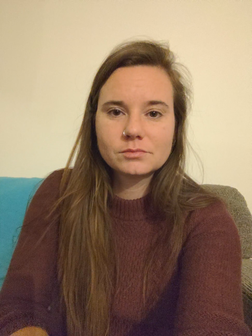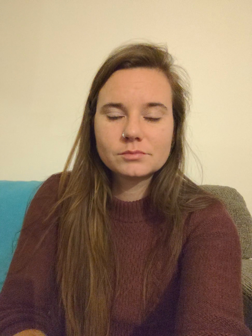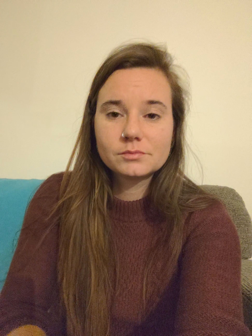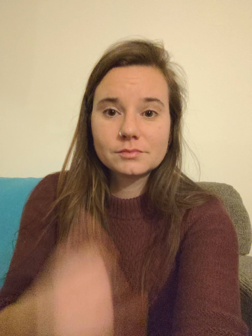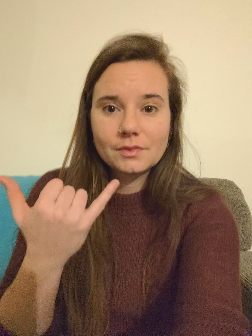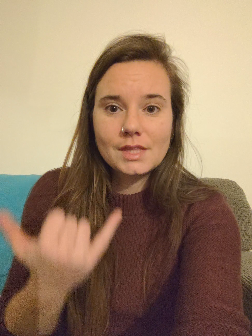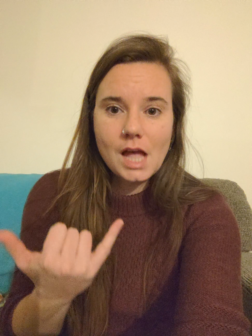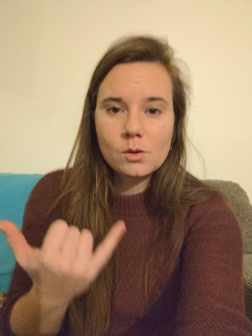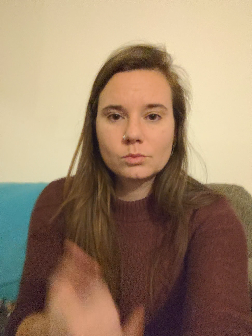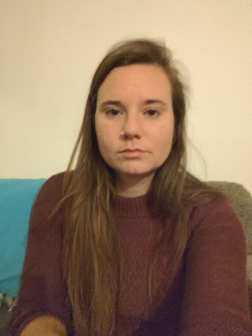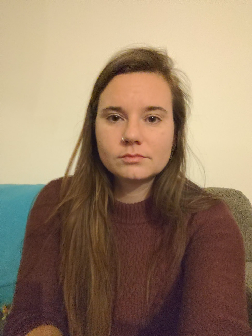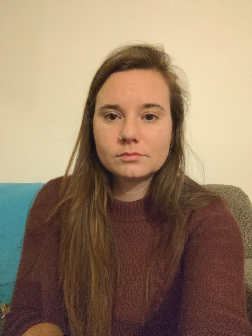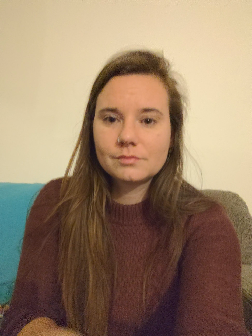now